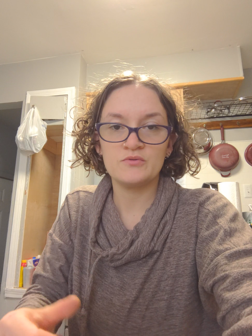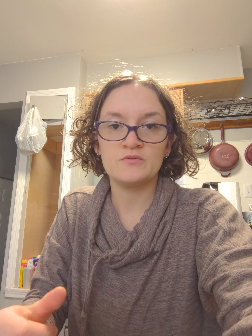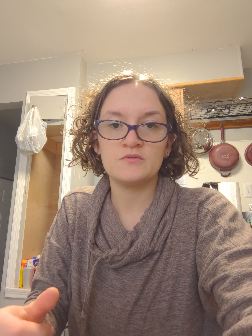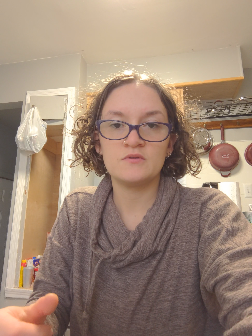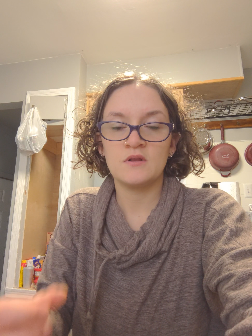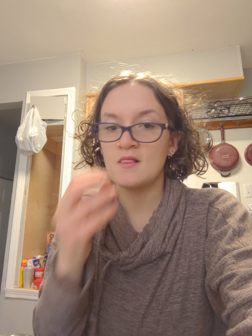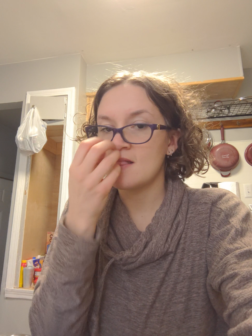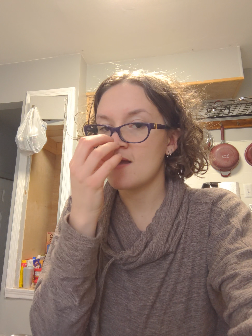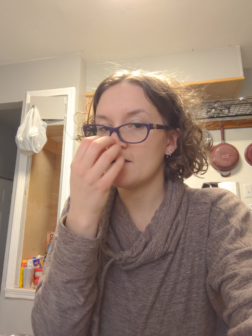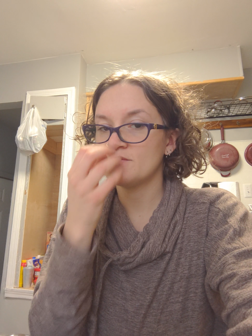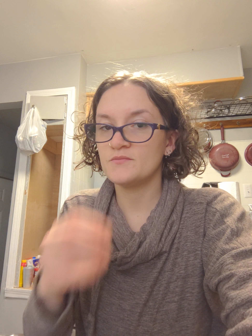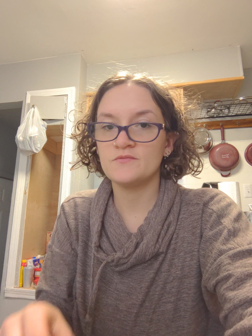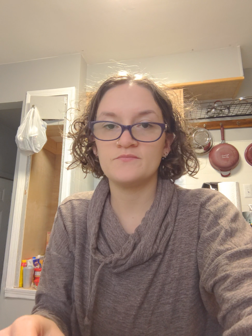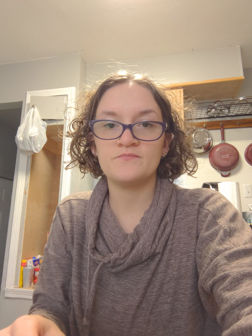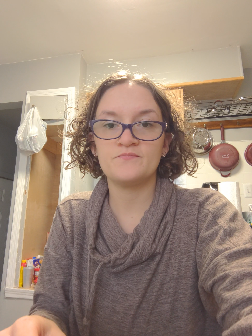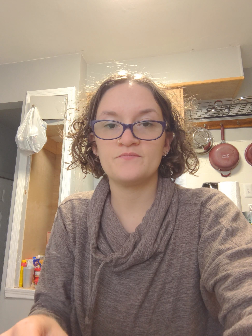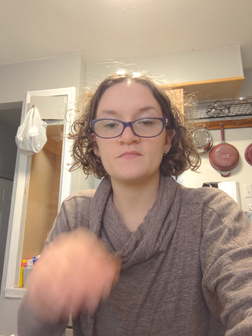clown